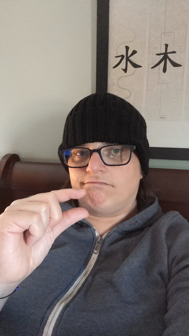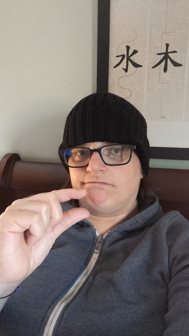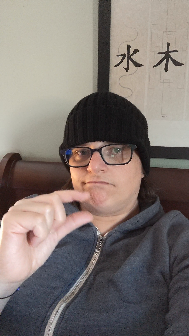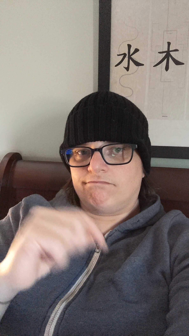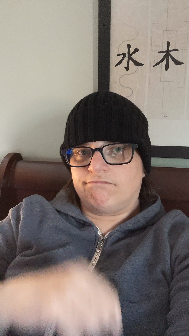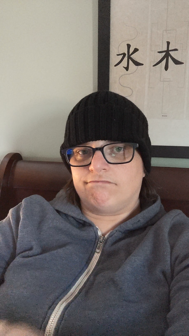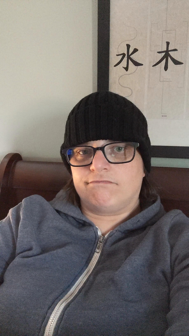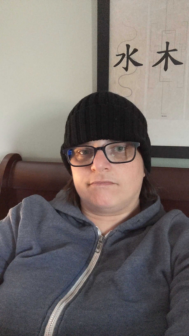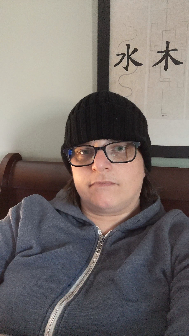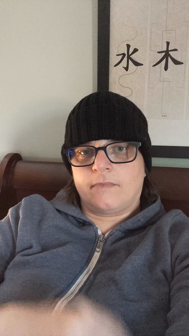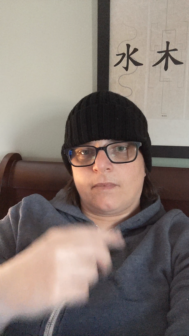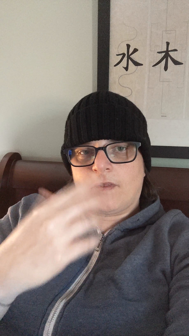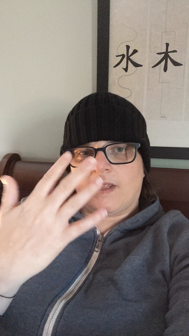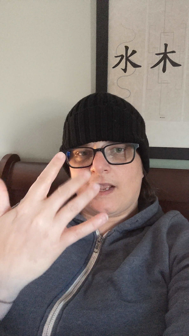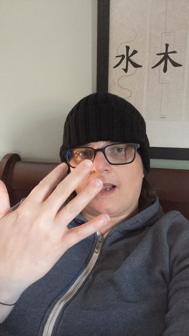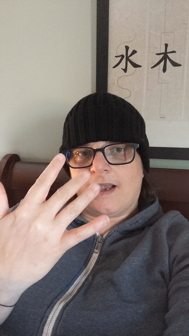hand